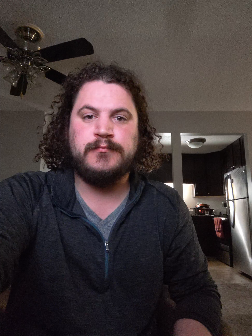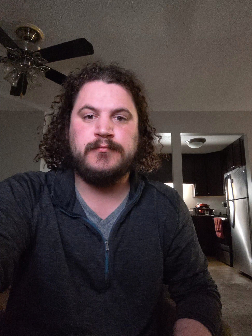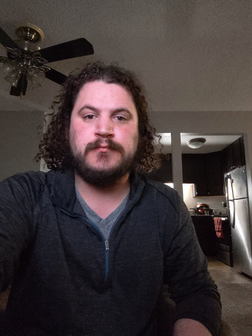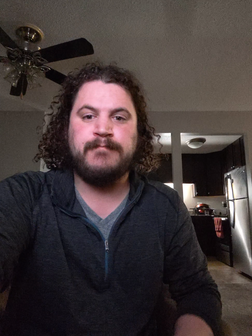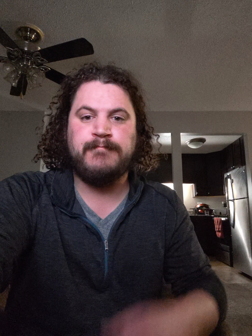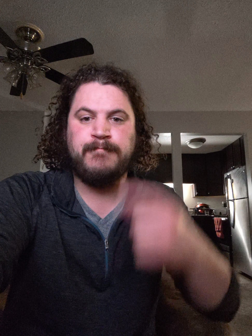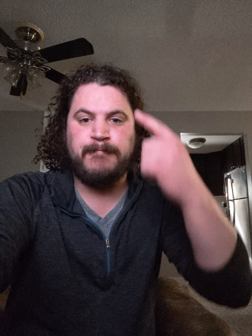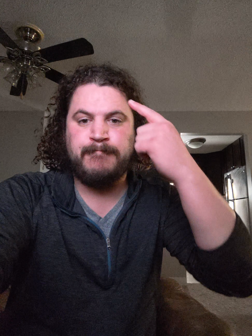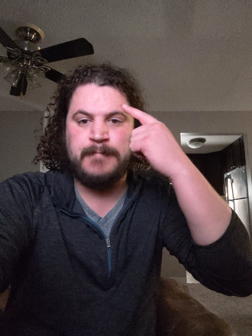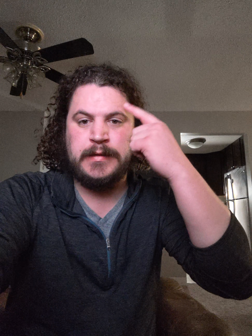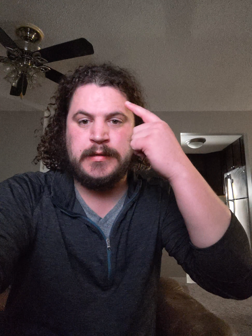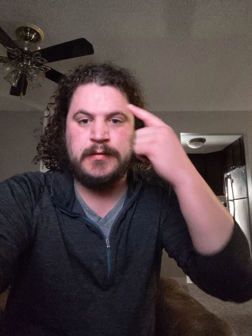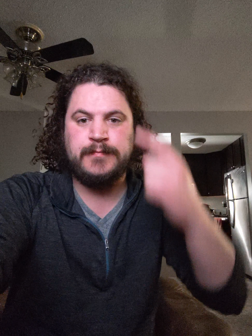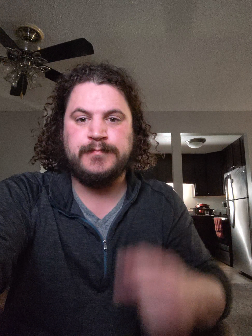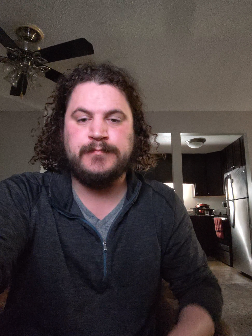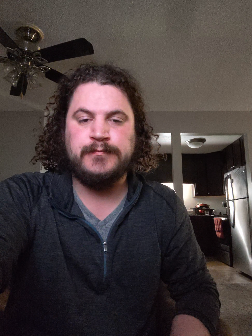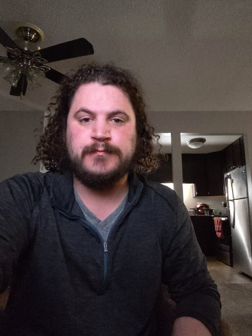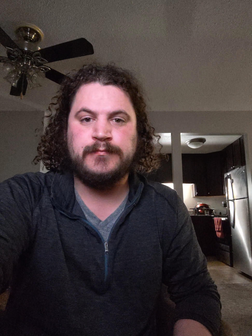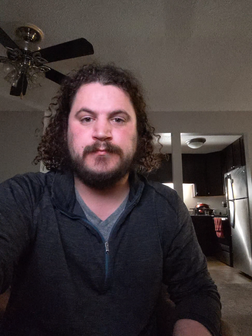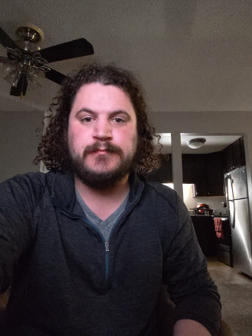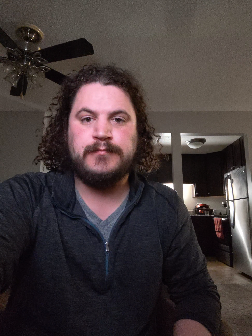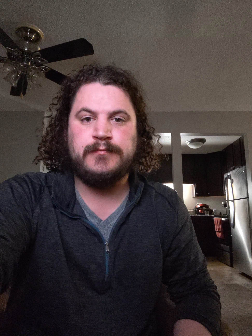penny